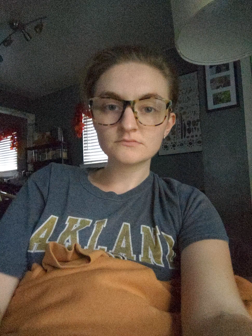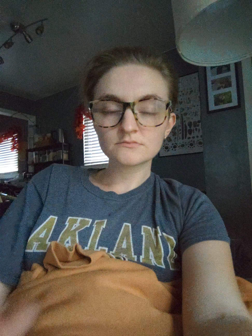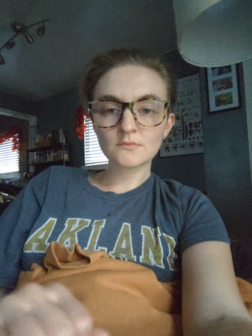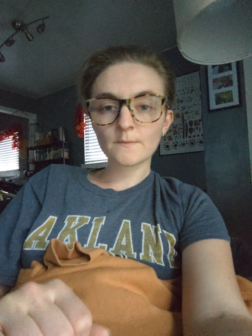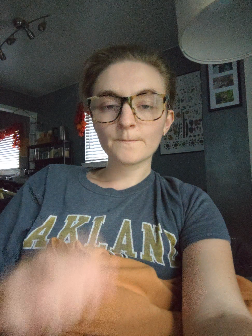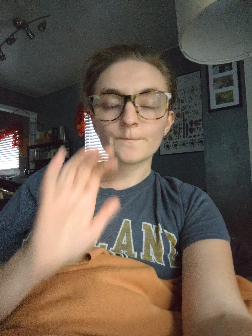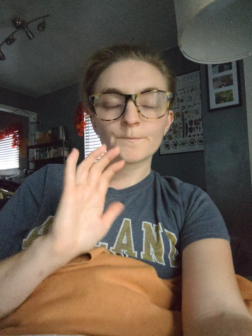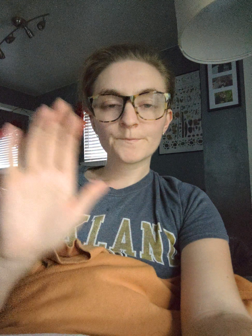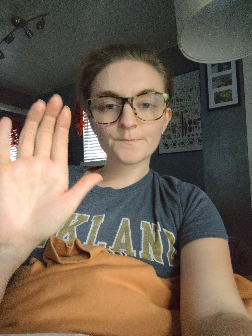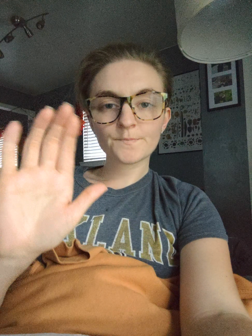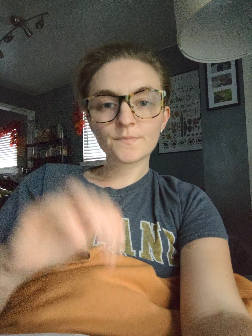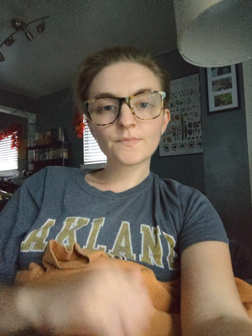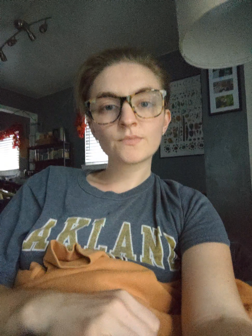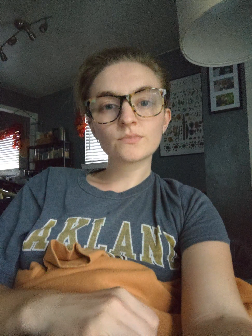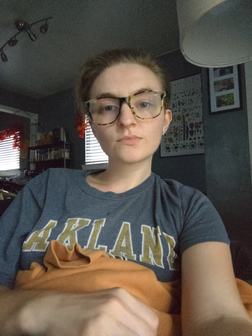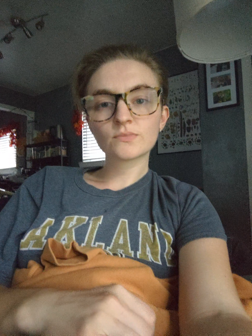push